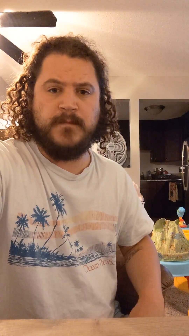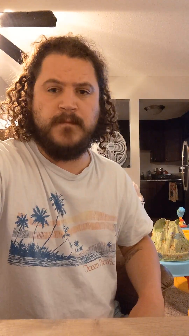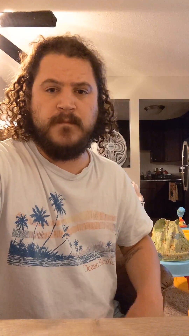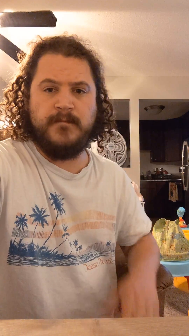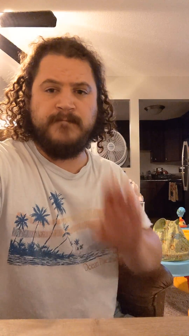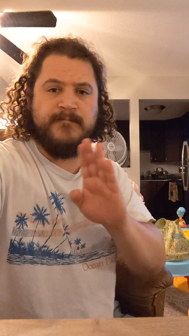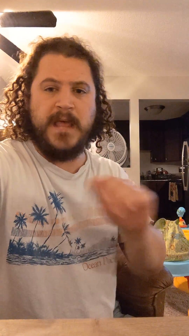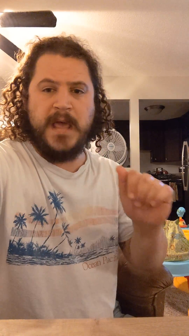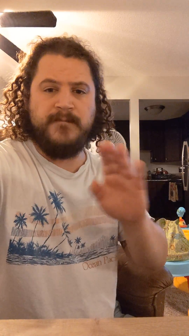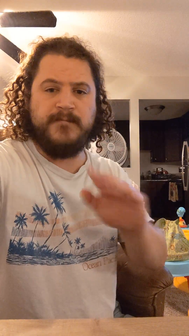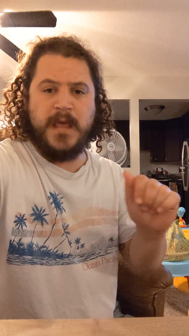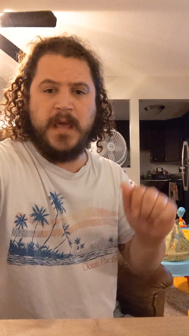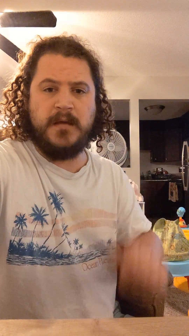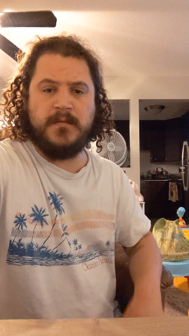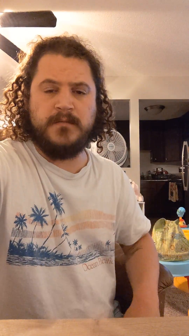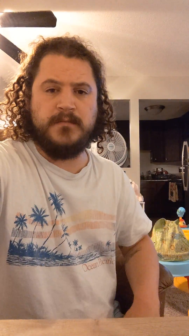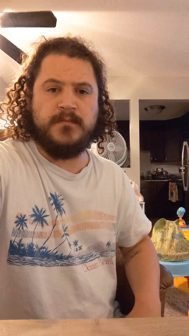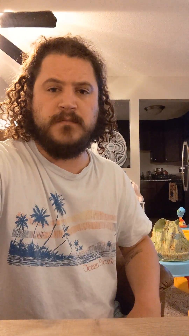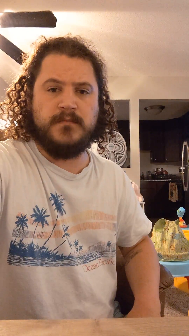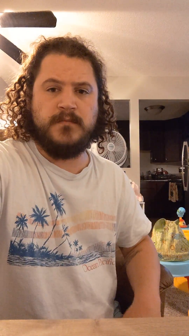baa baa